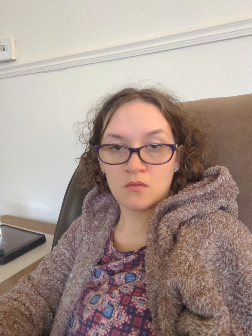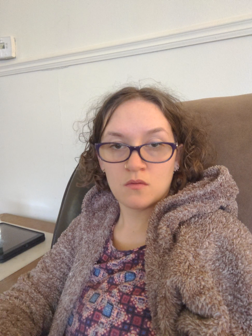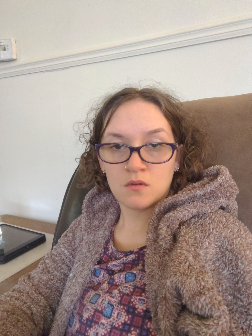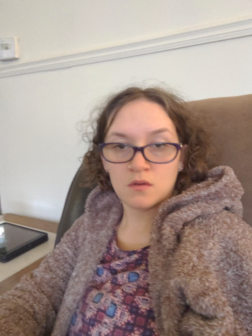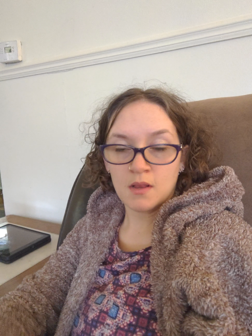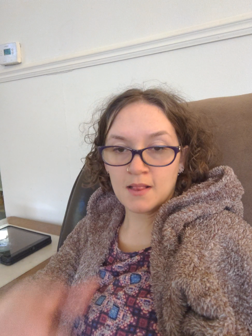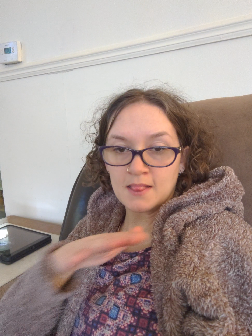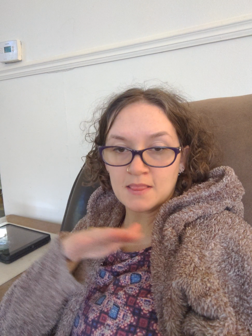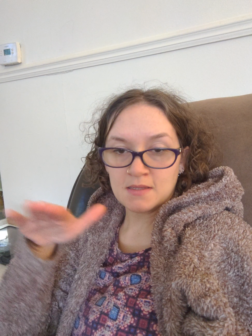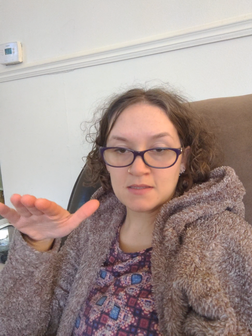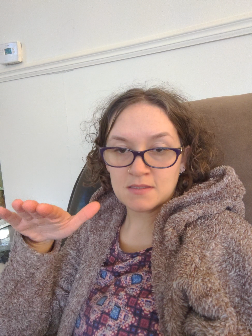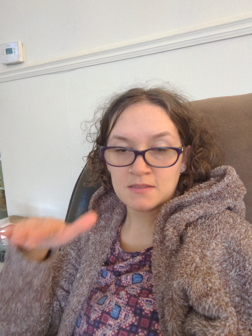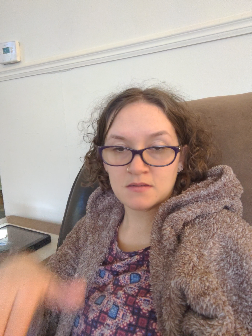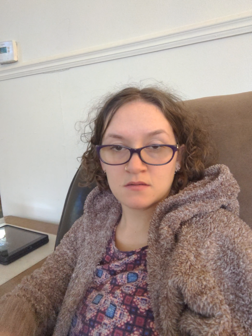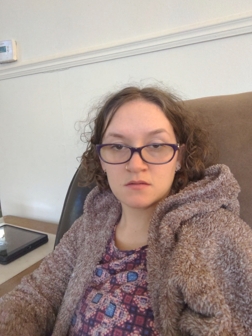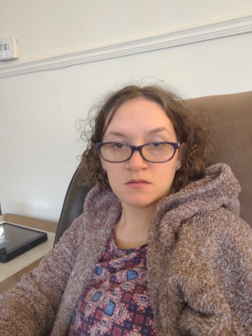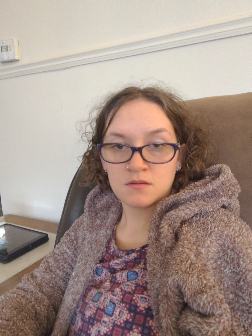clean